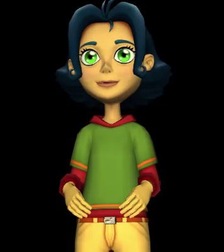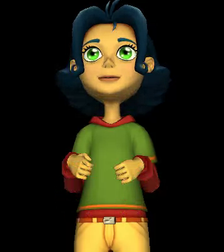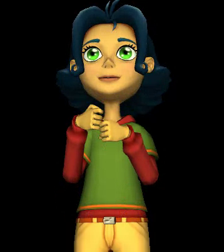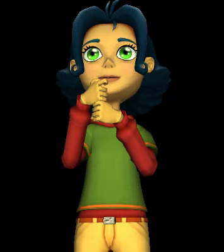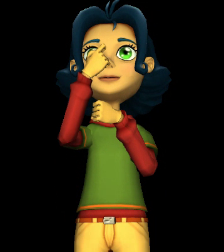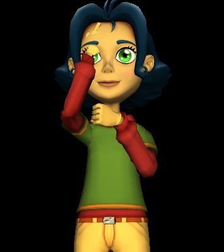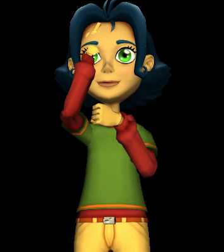مظلة